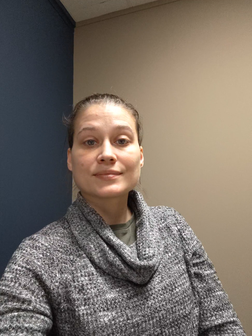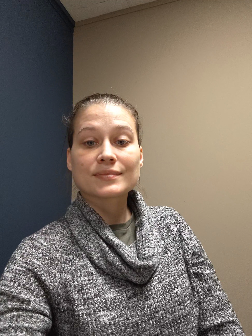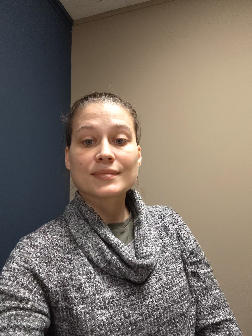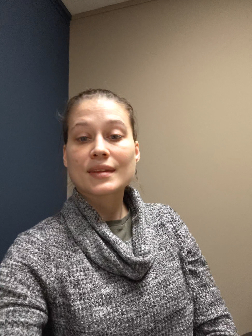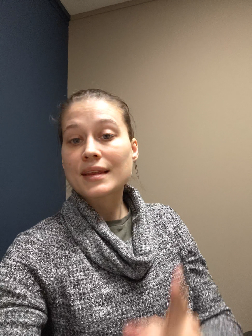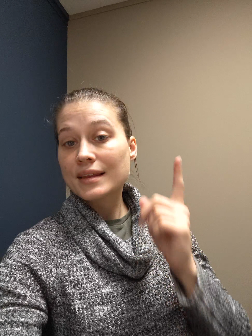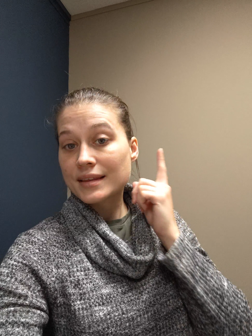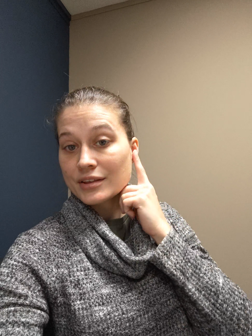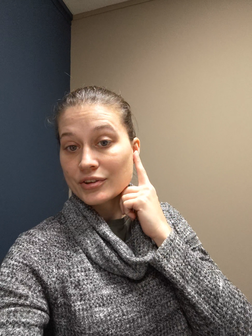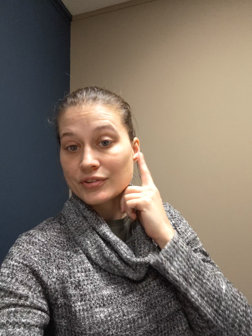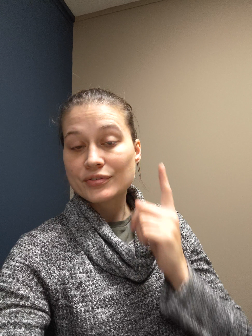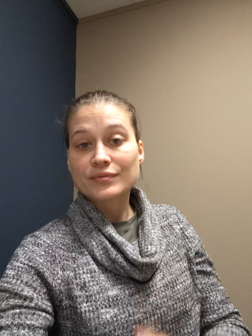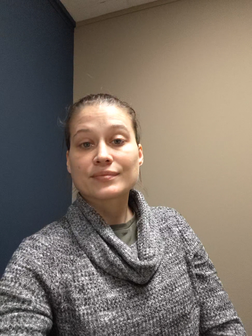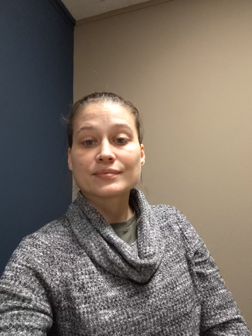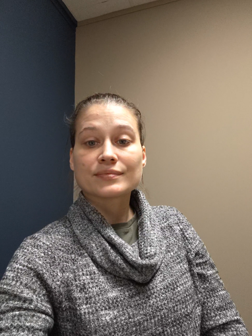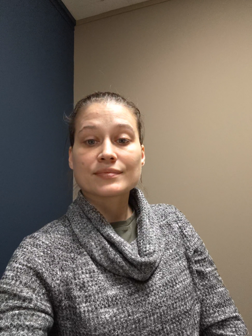ear